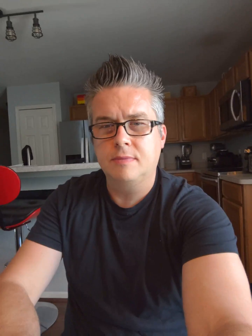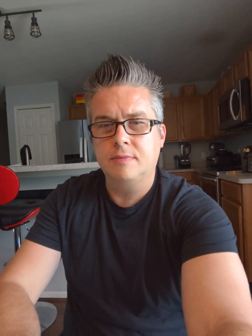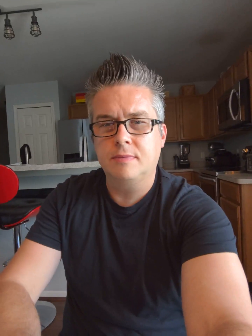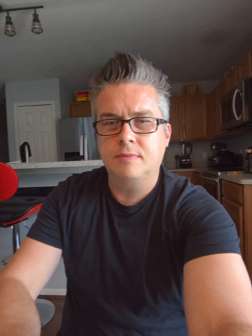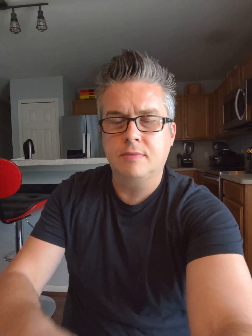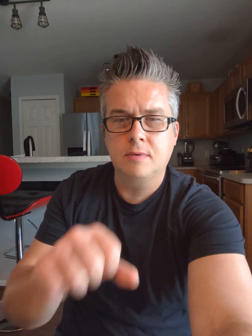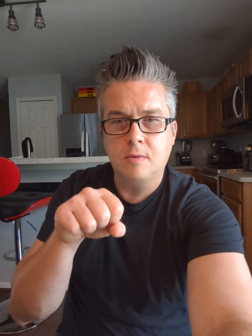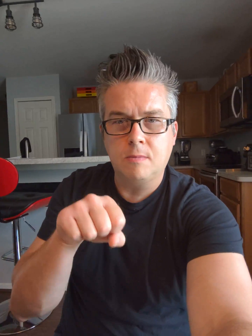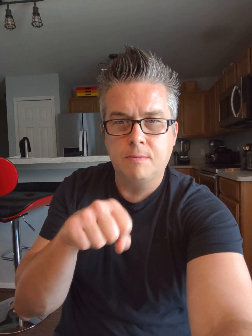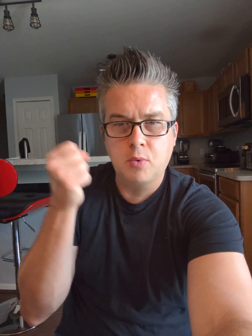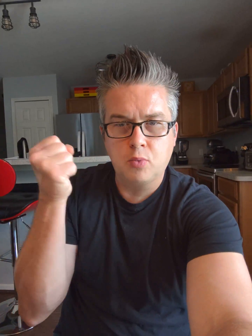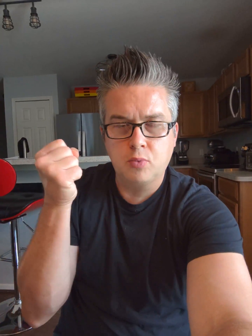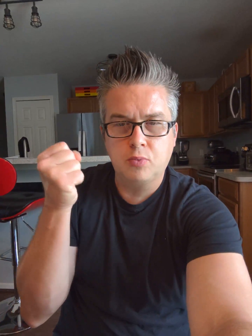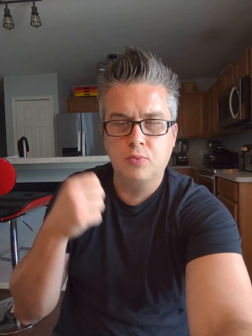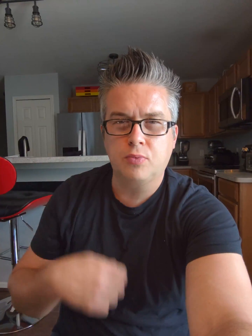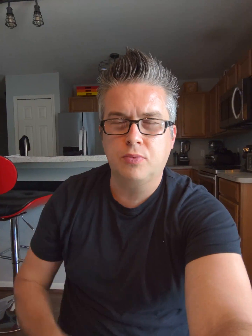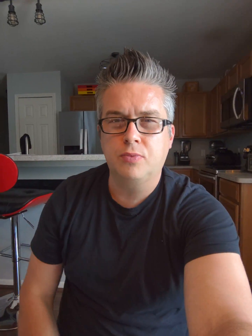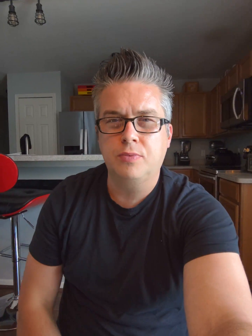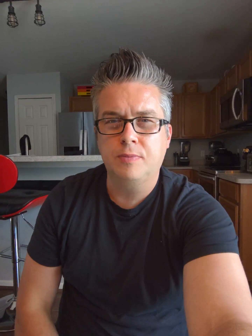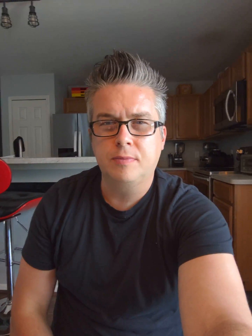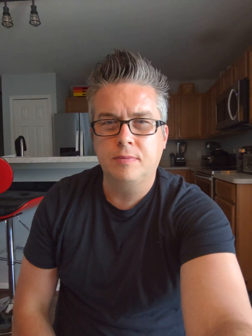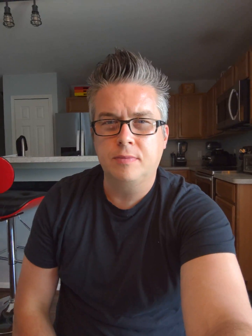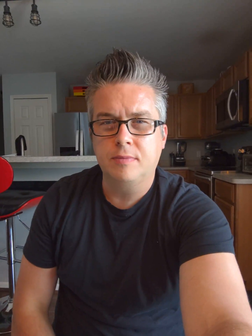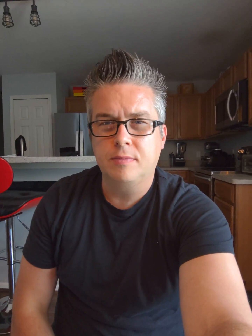break